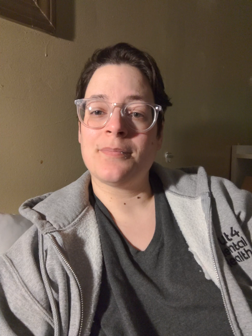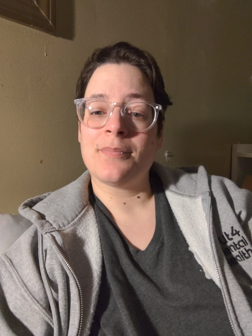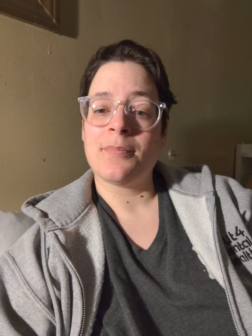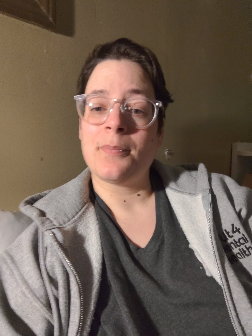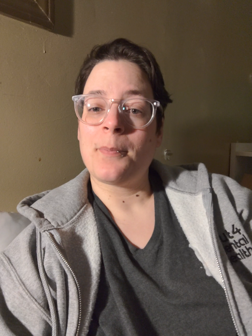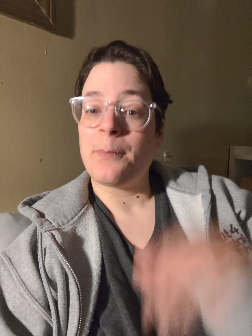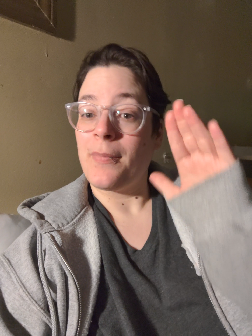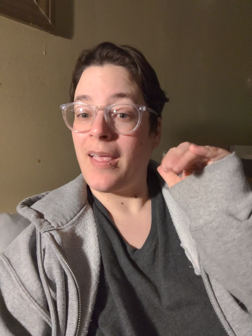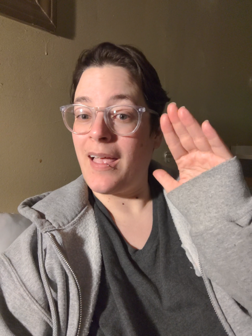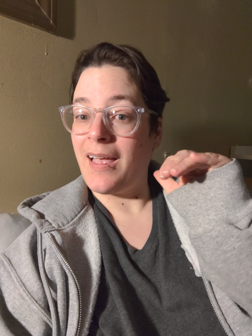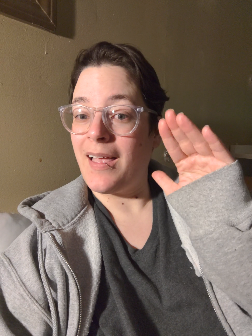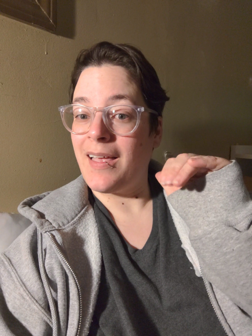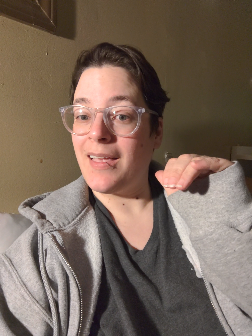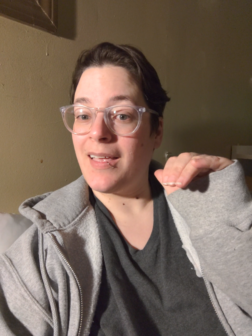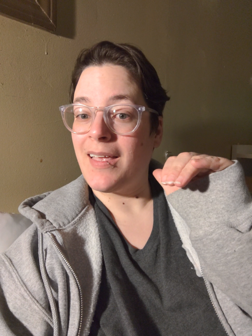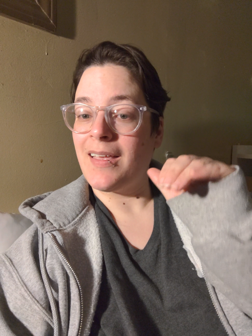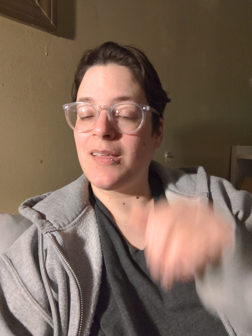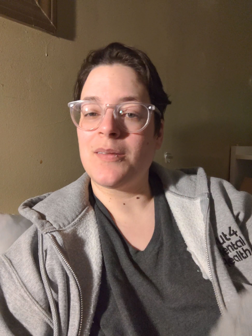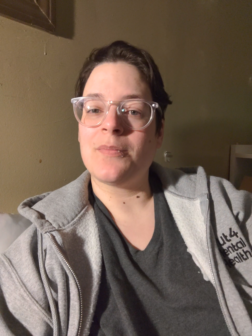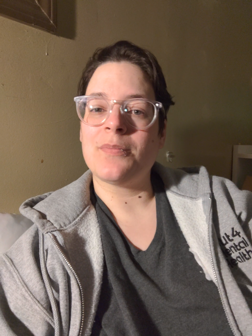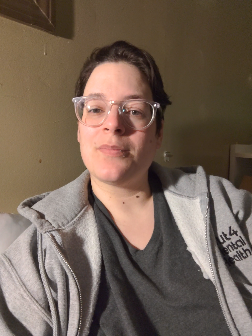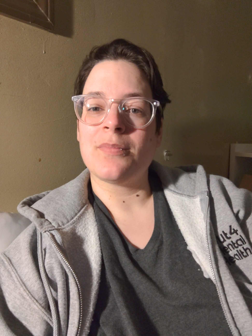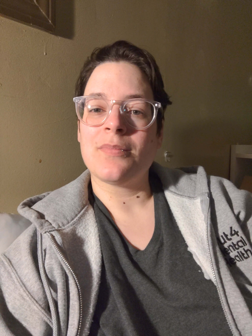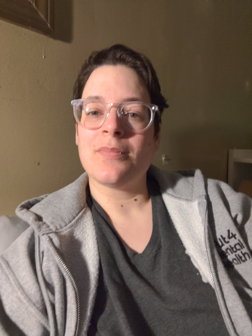bye